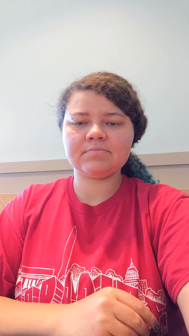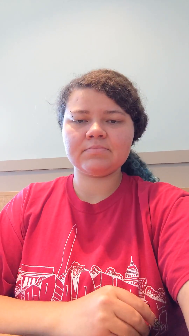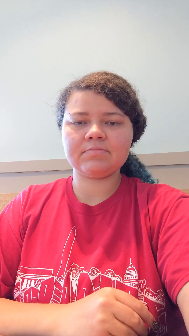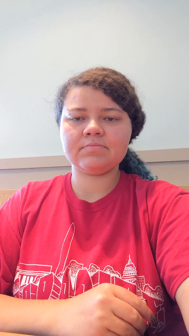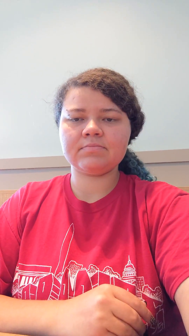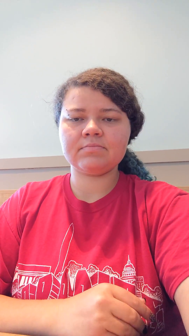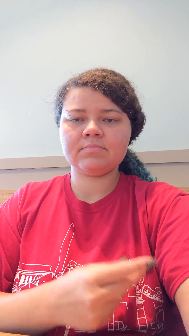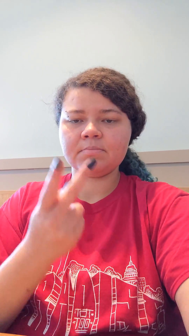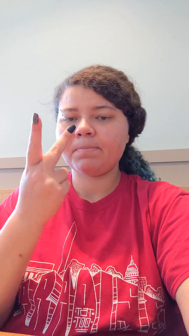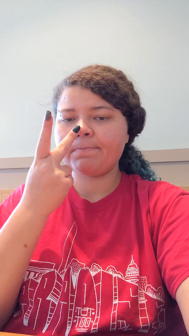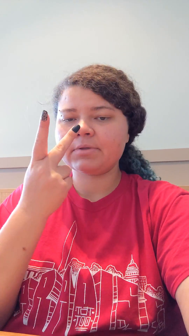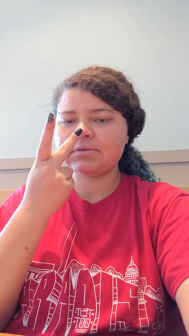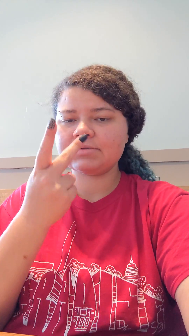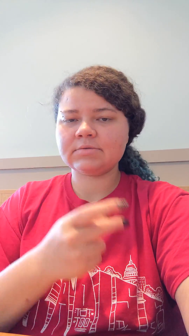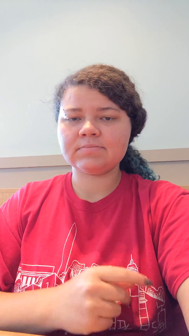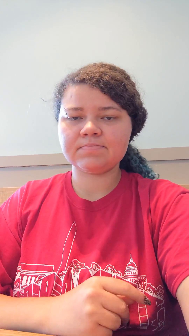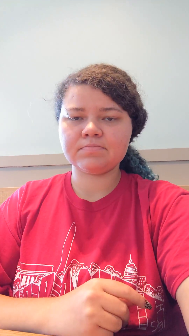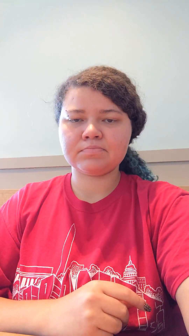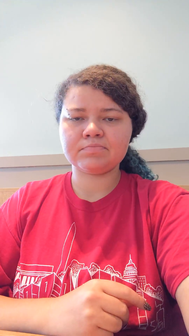penis